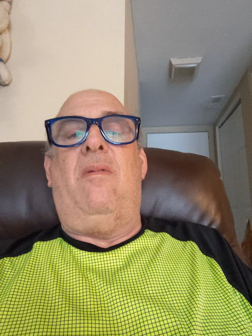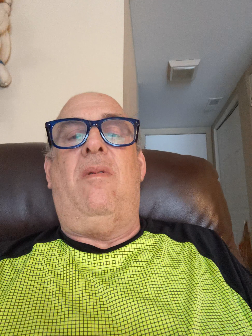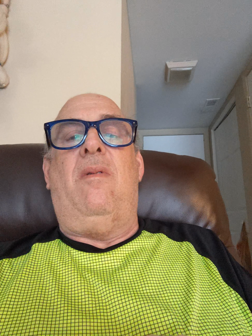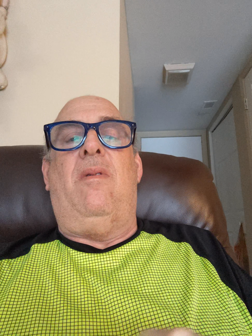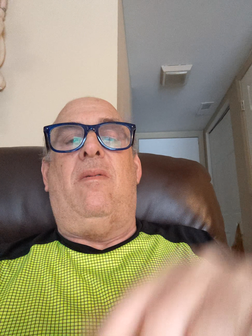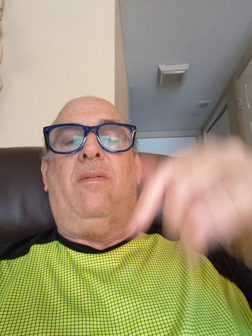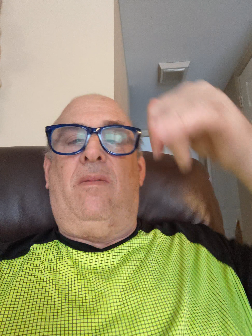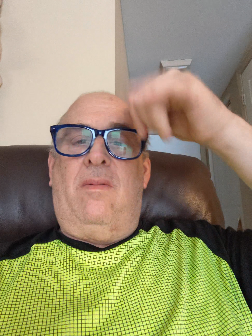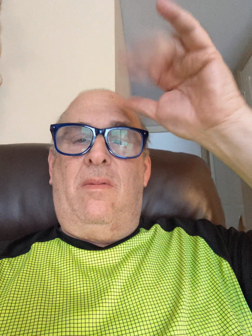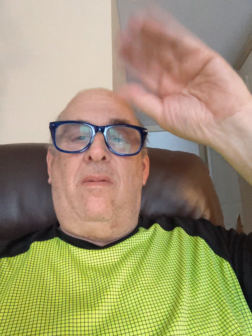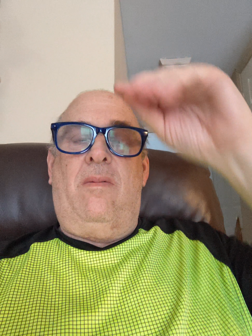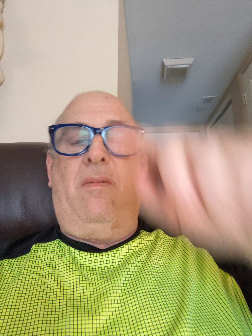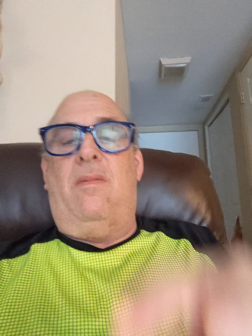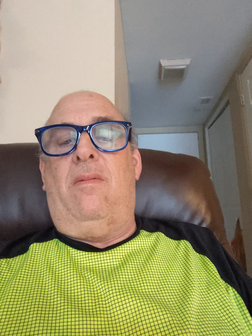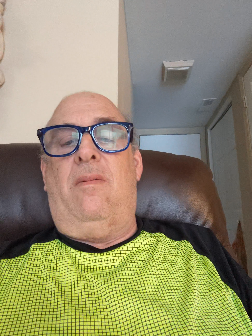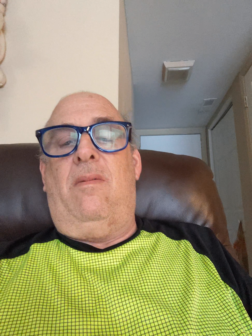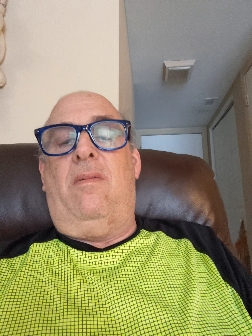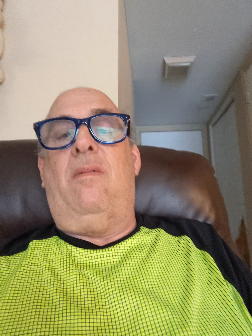cowboy